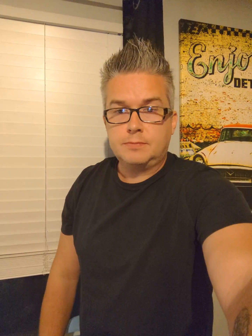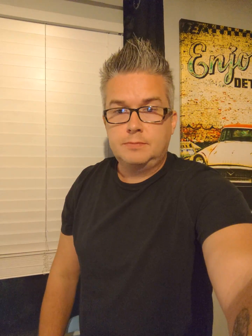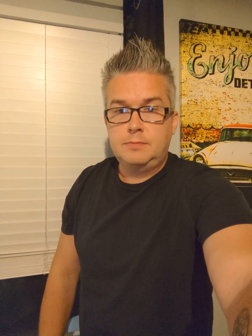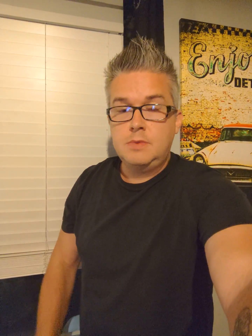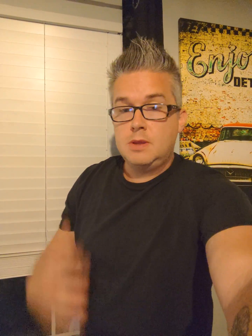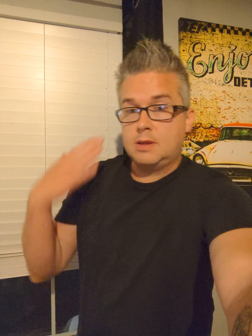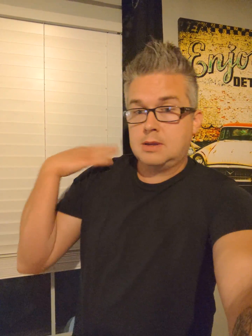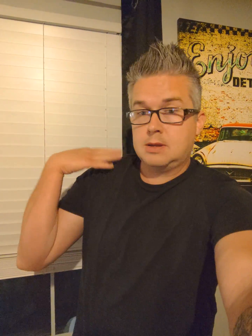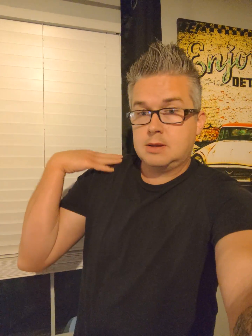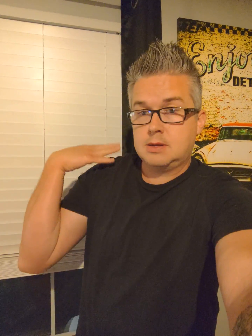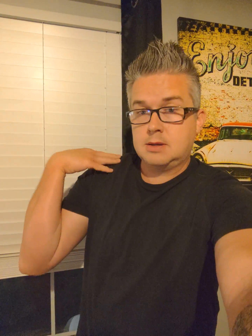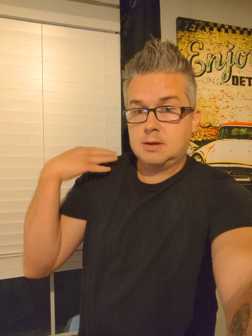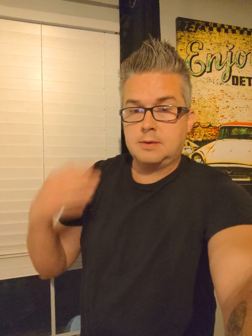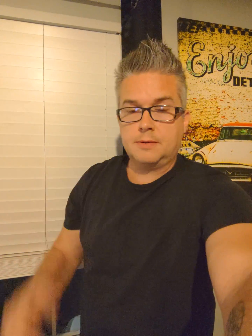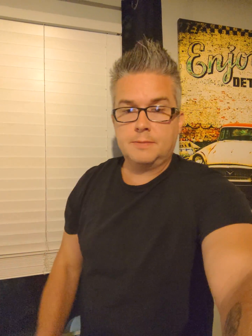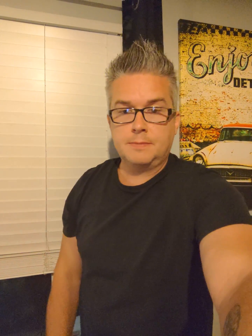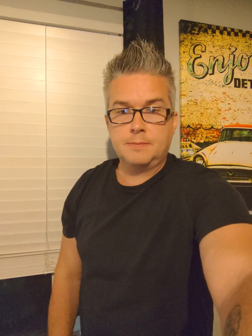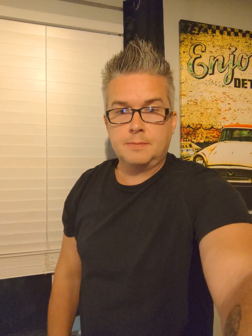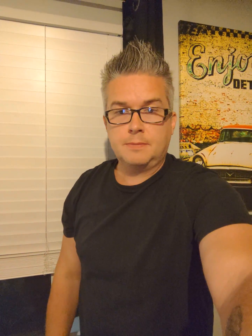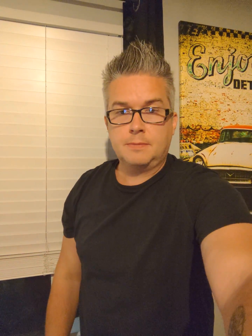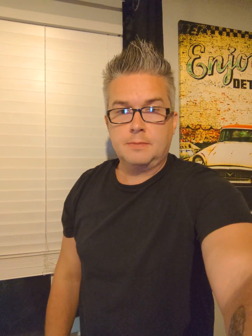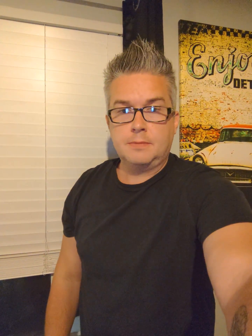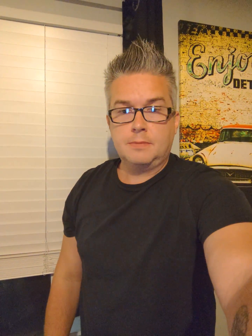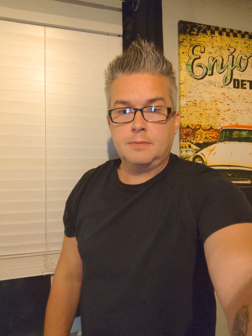shoulder